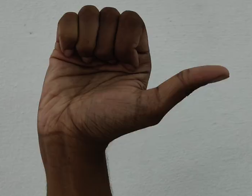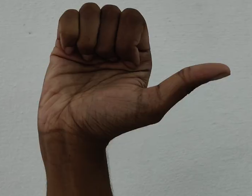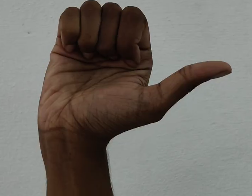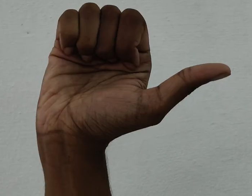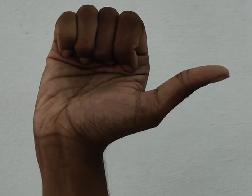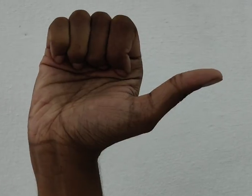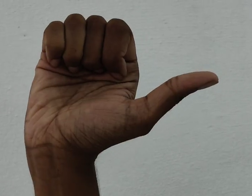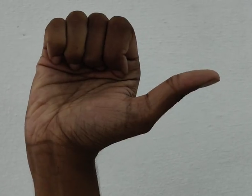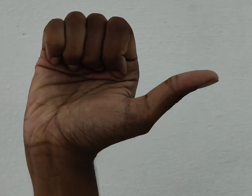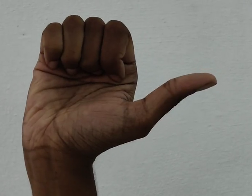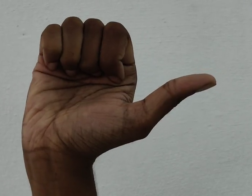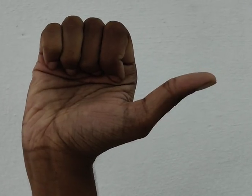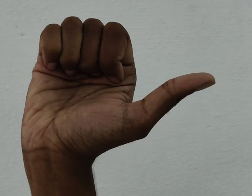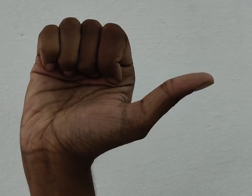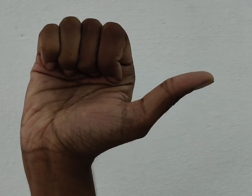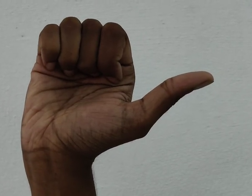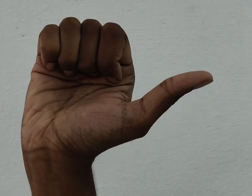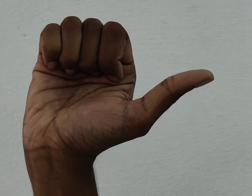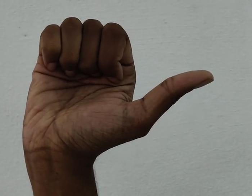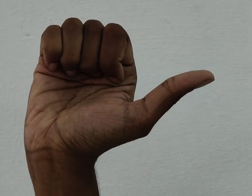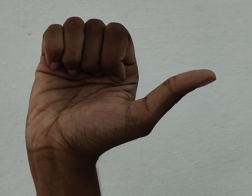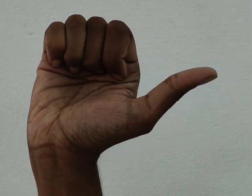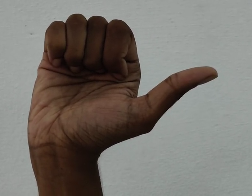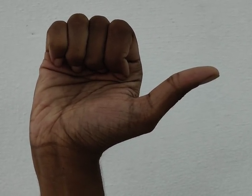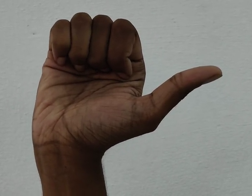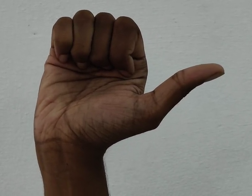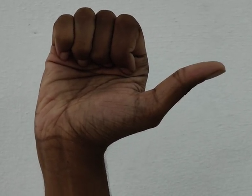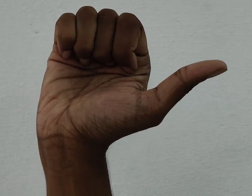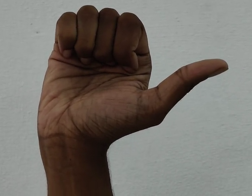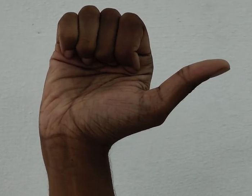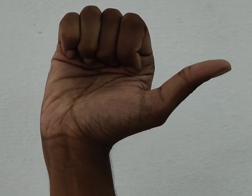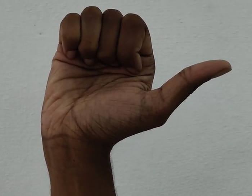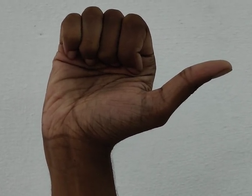എ